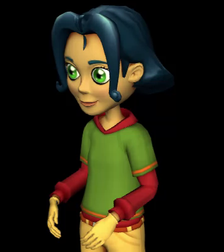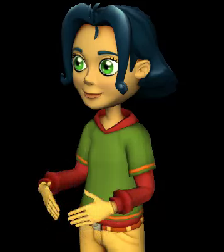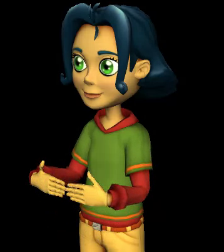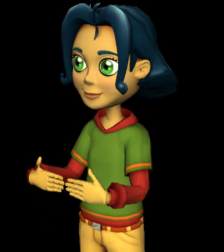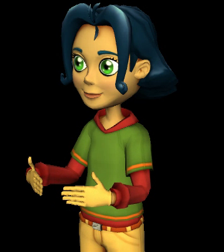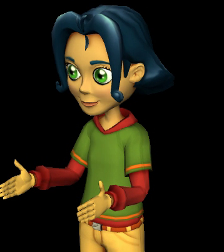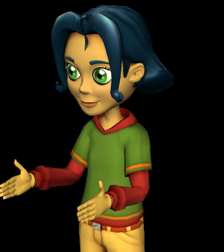يفتح